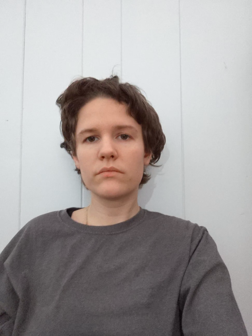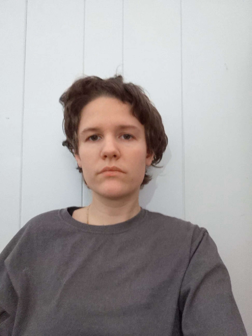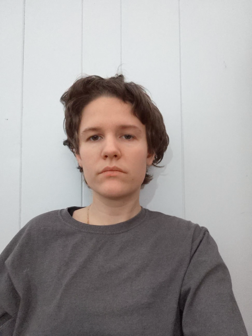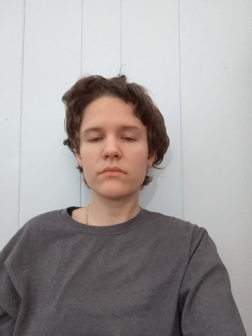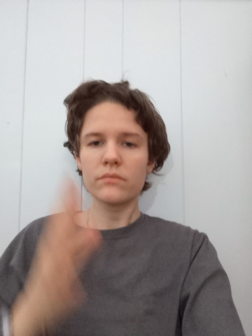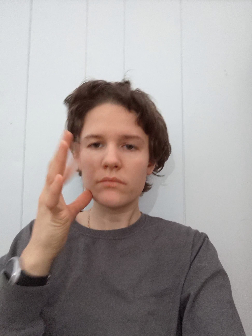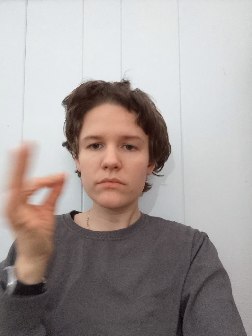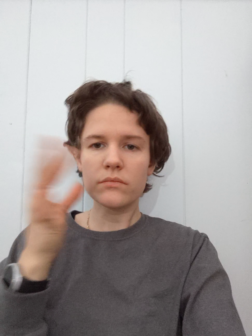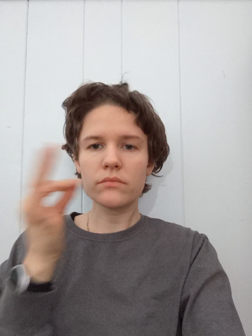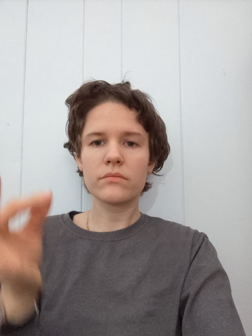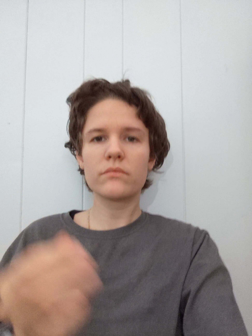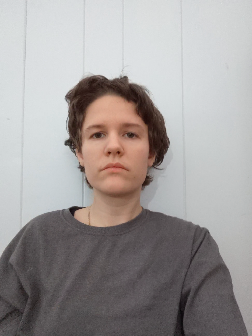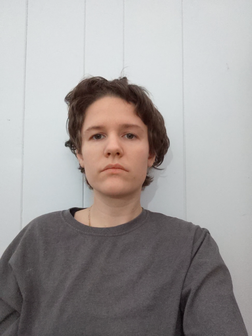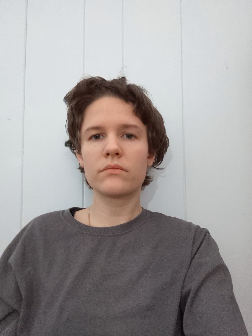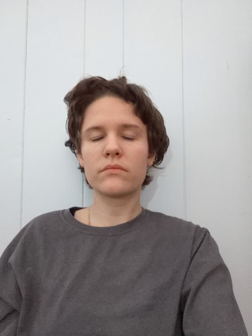cat